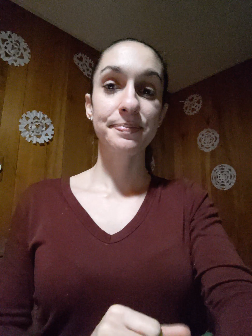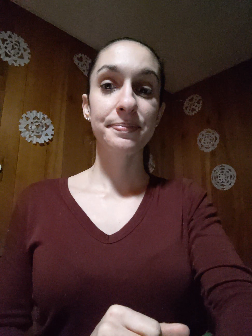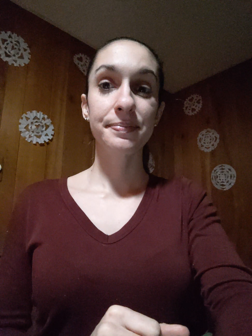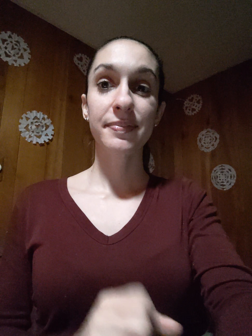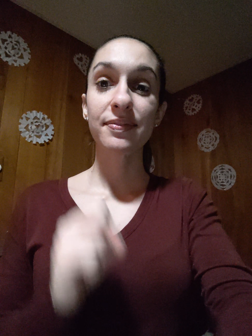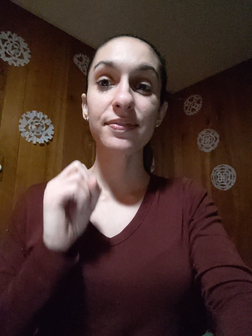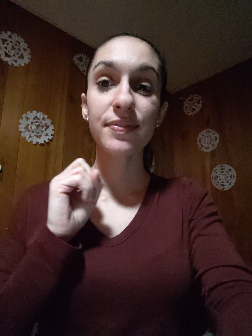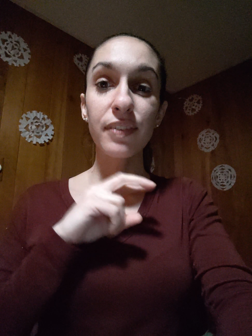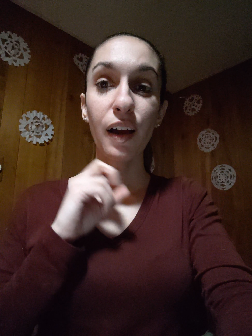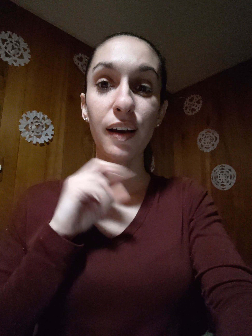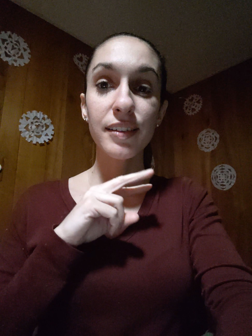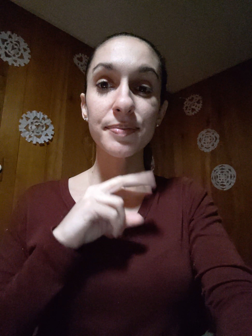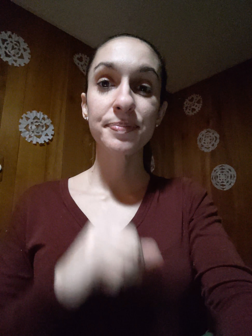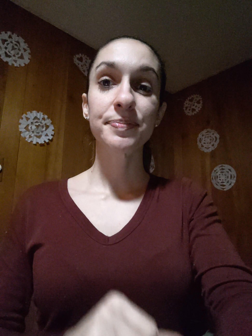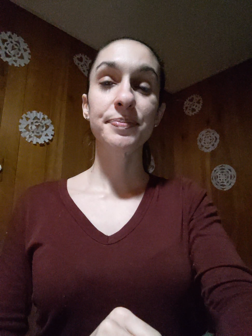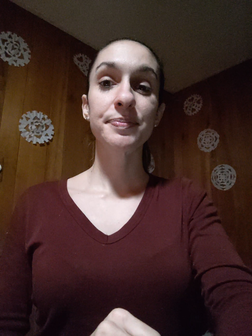frog